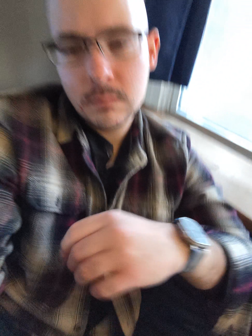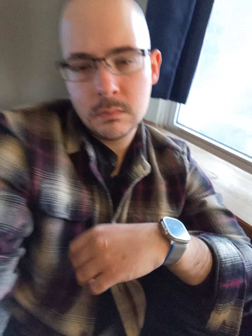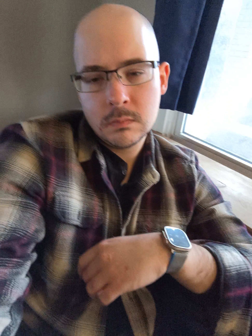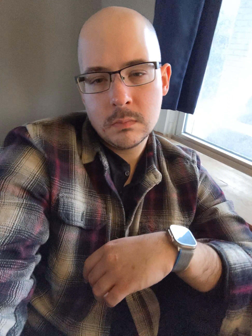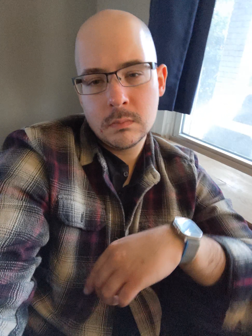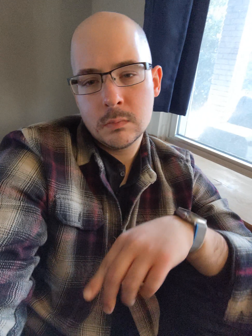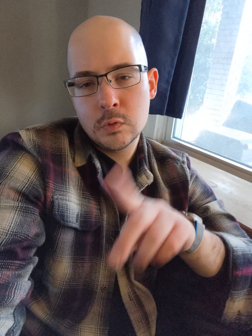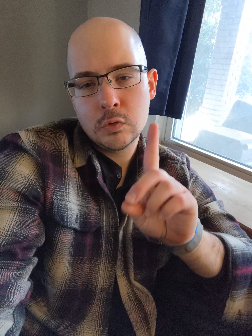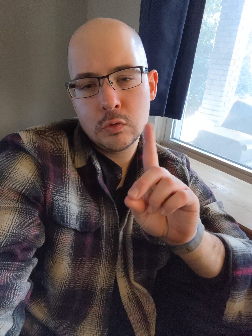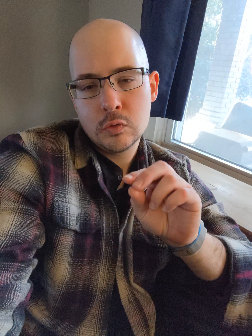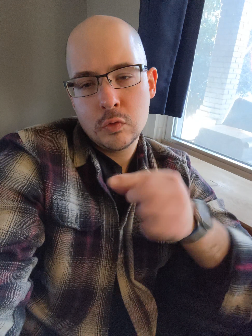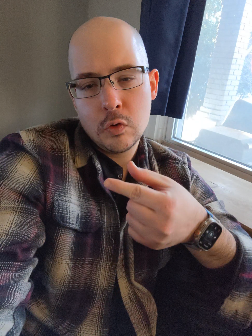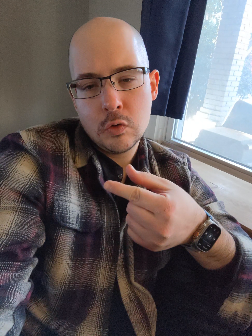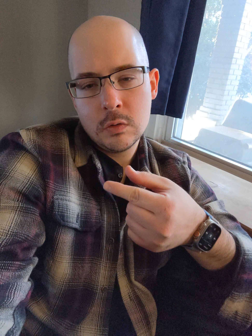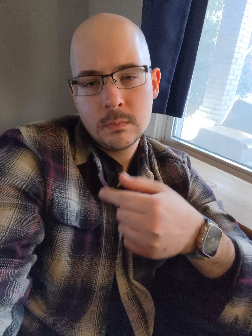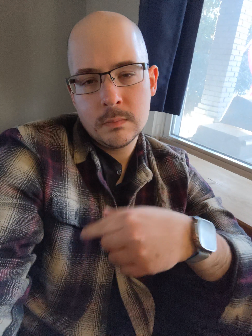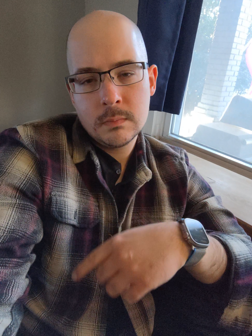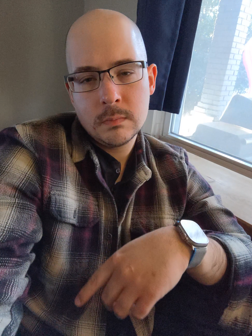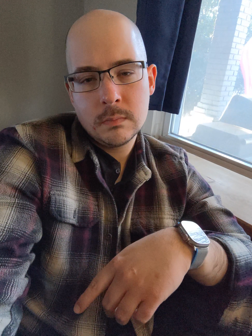dog